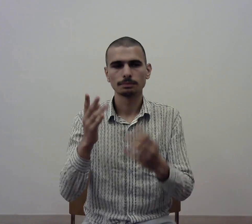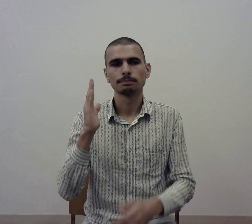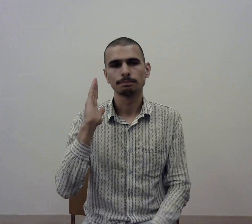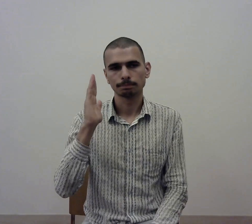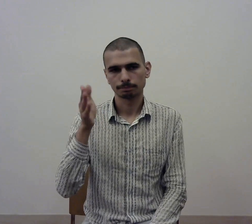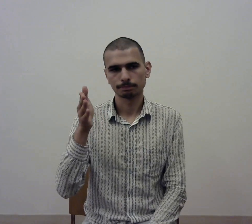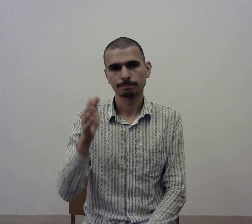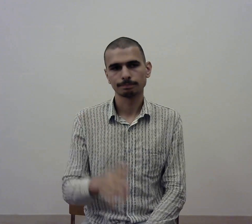olacaq